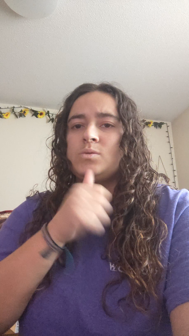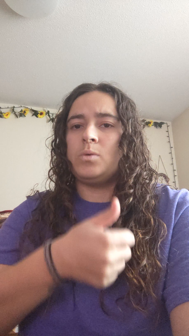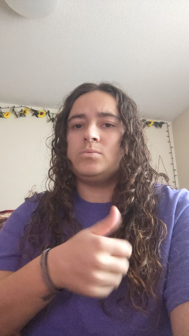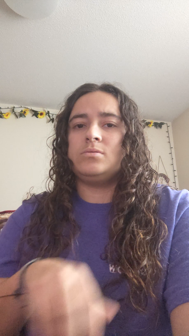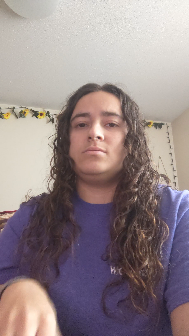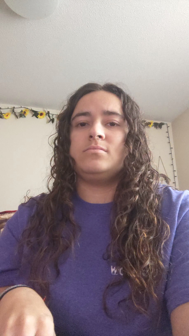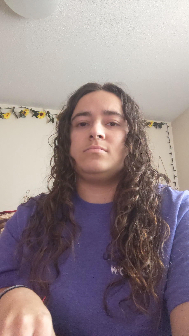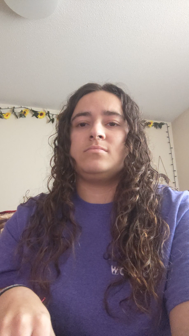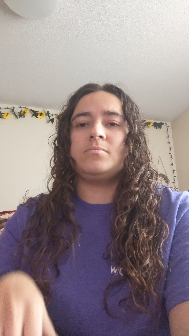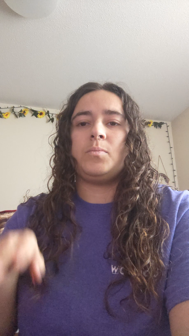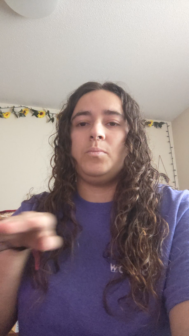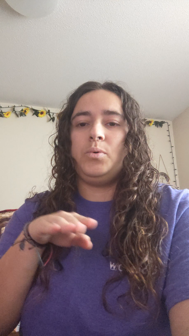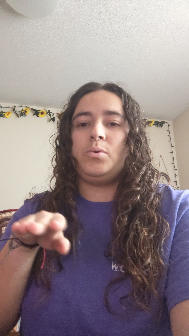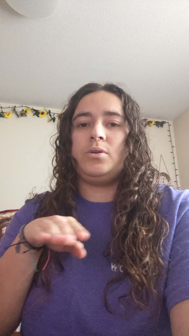boots